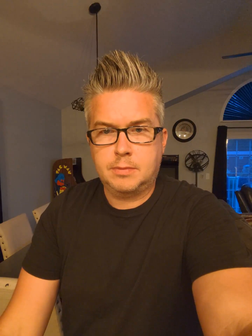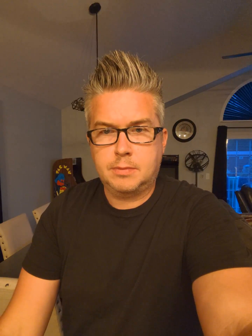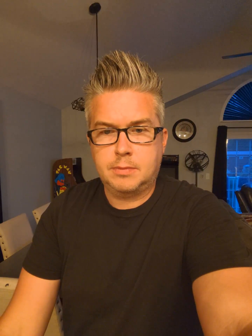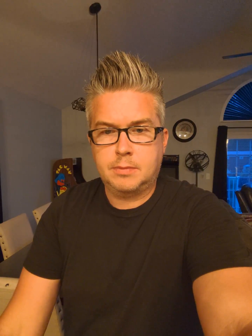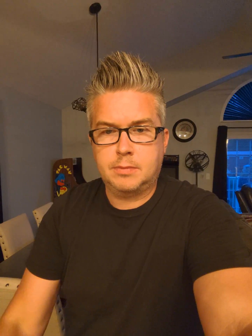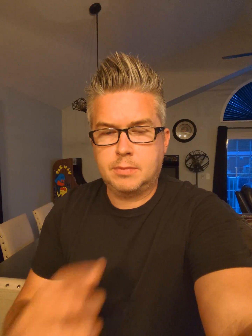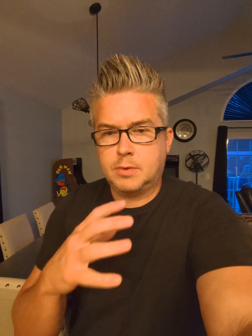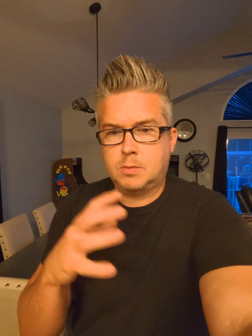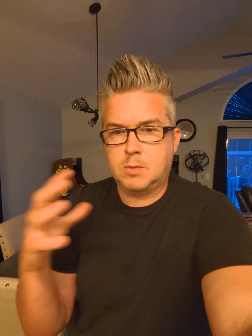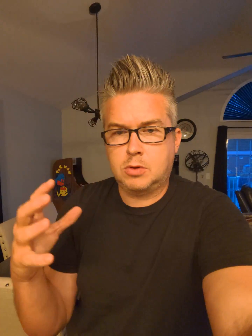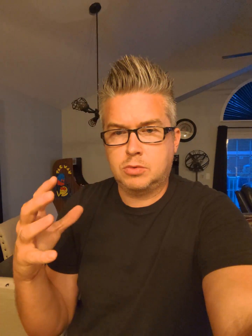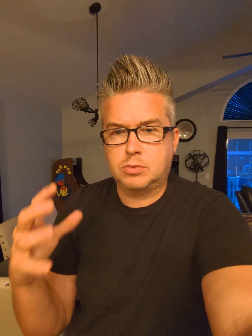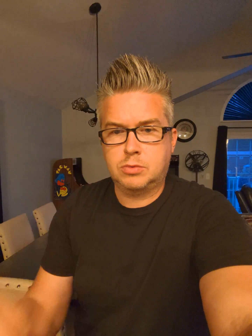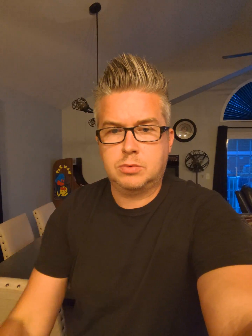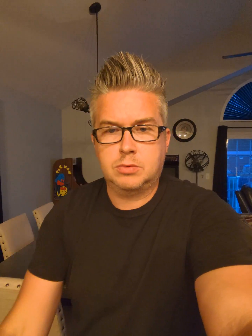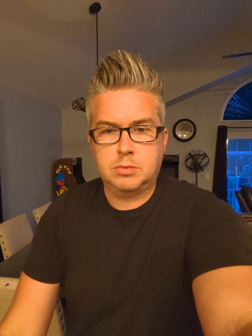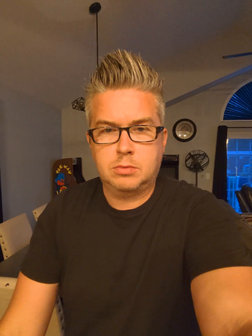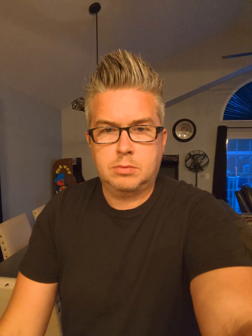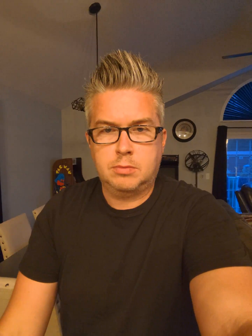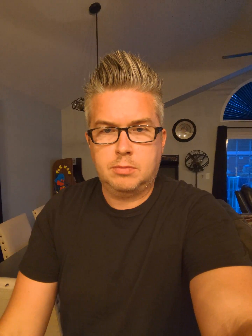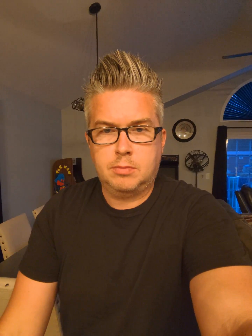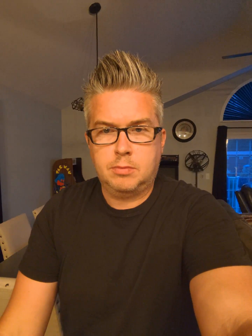much